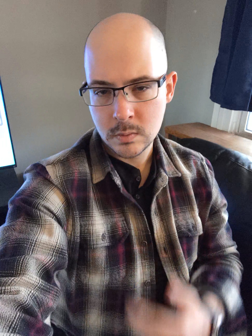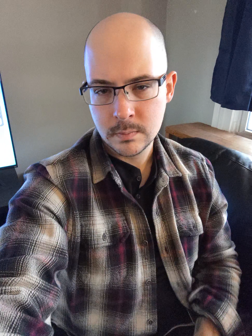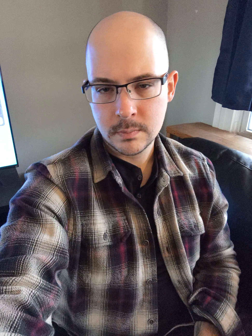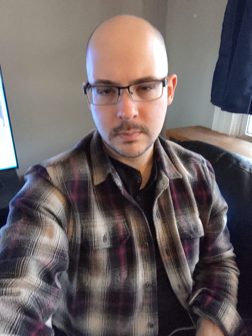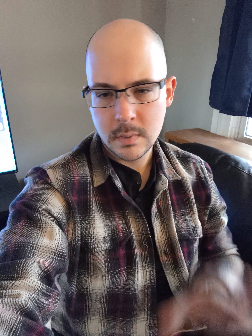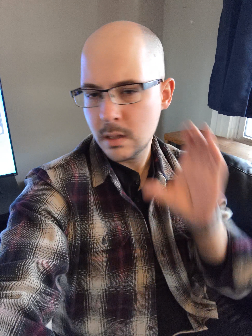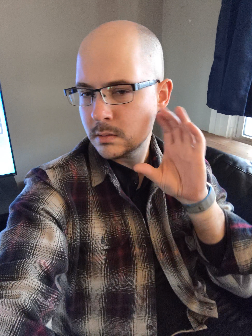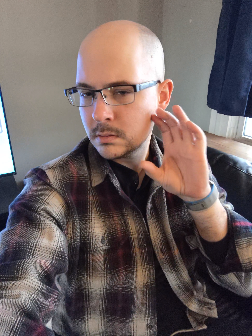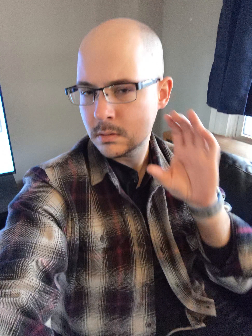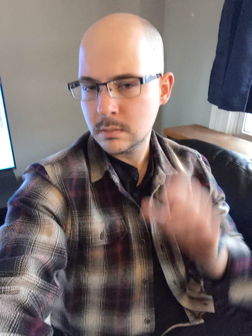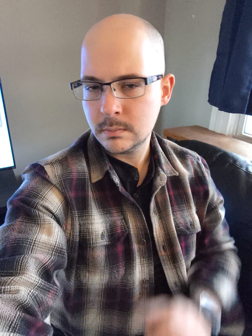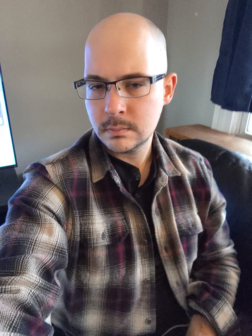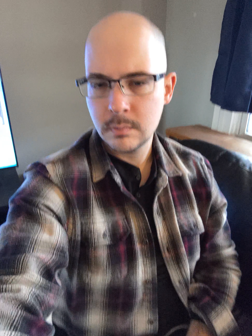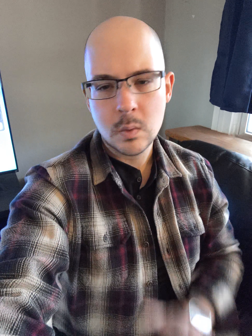listen